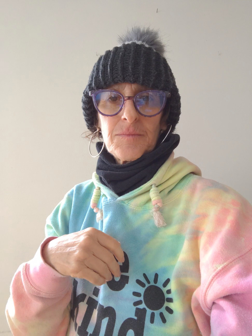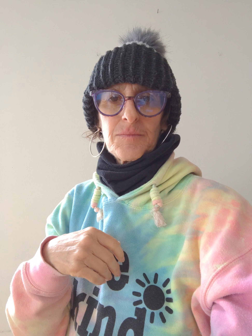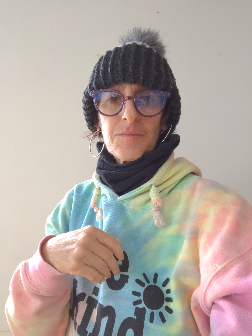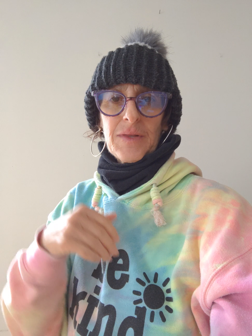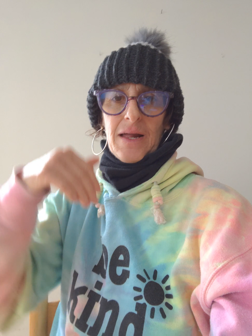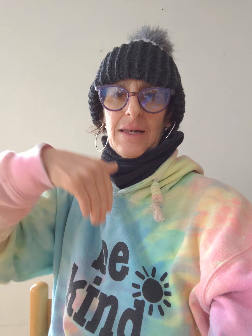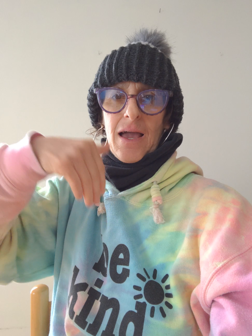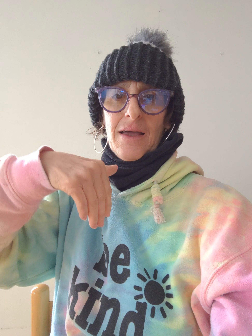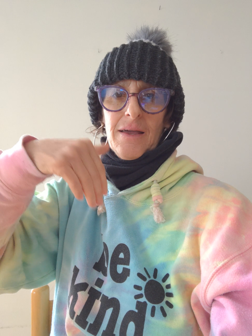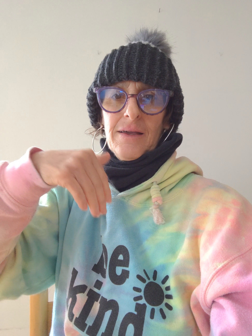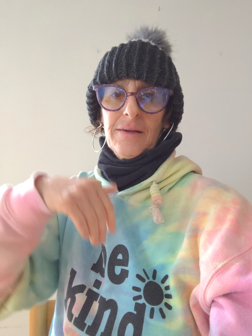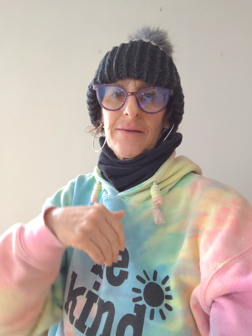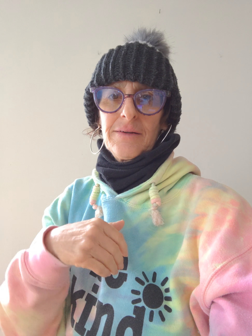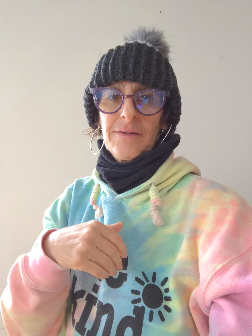night